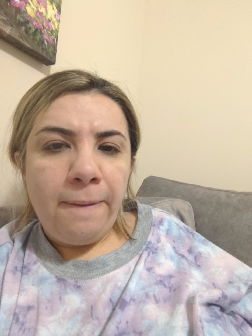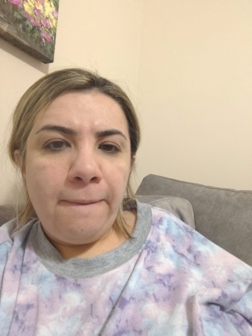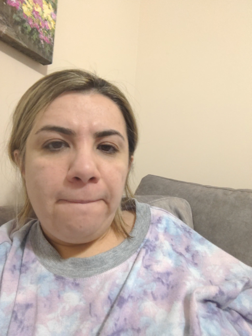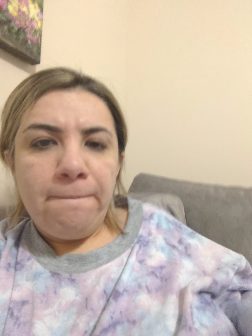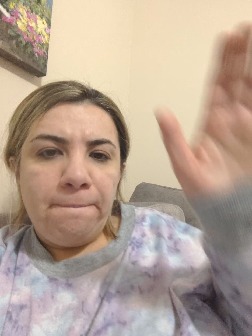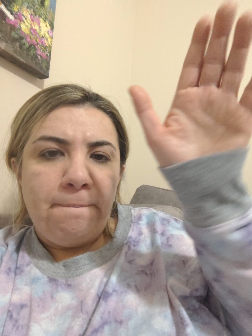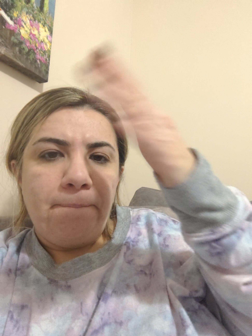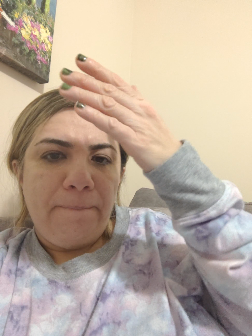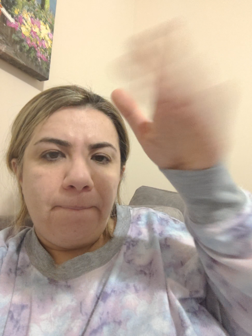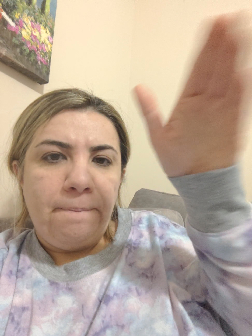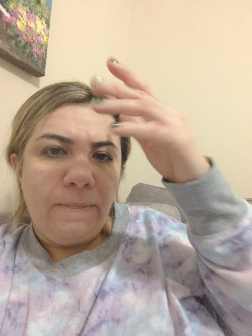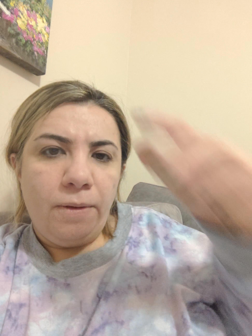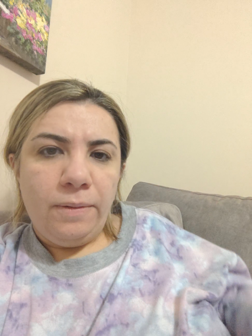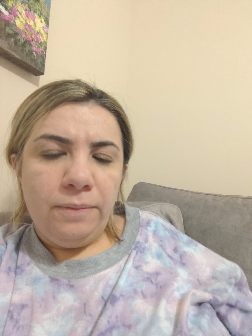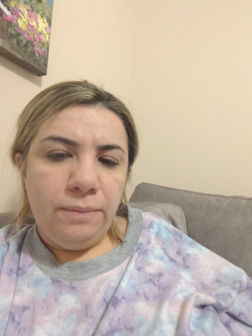flag